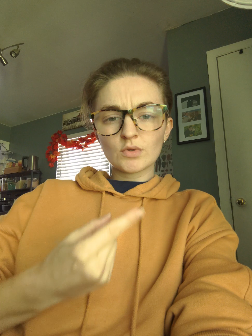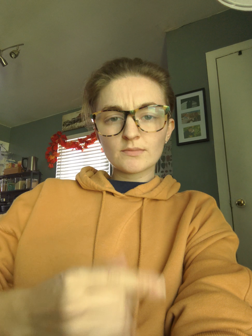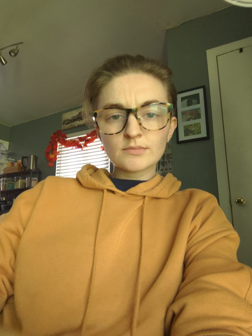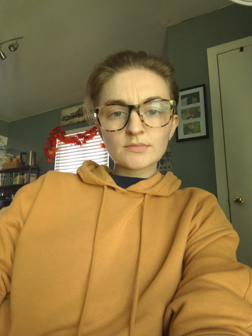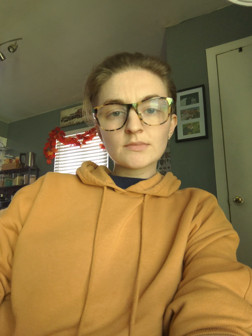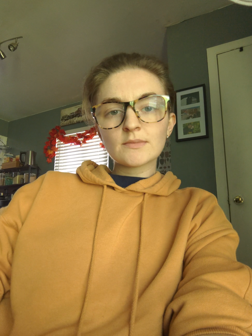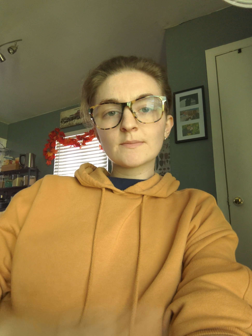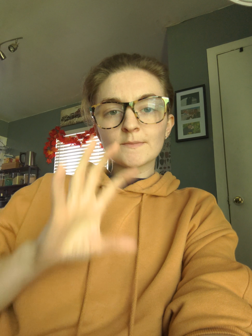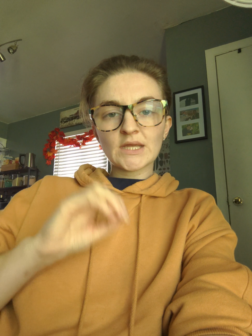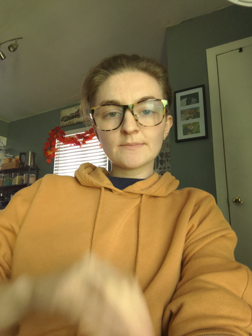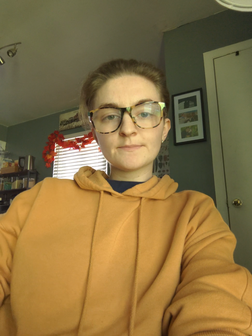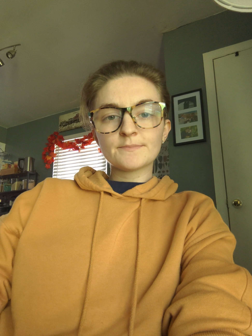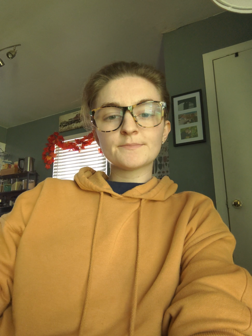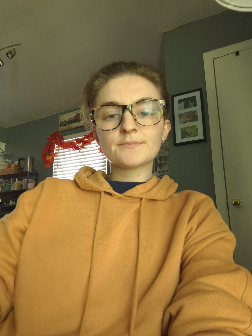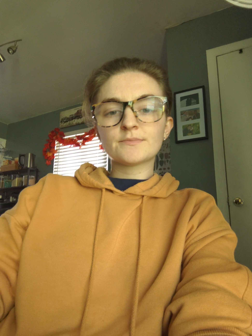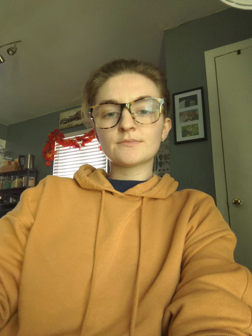bite